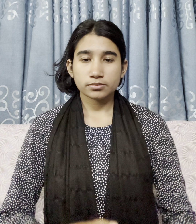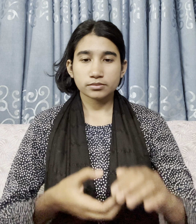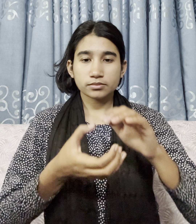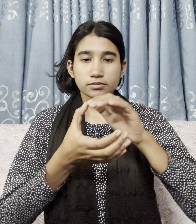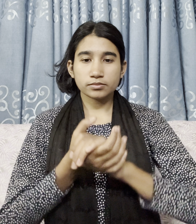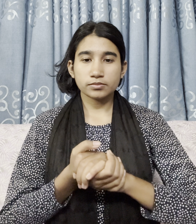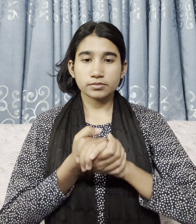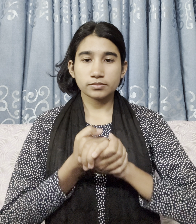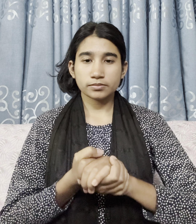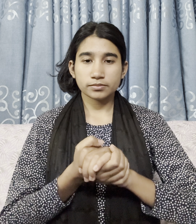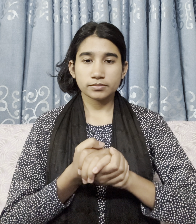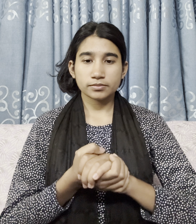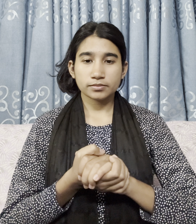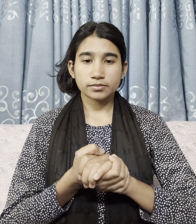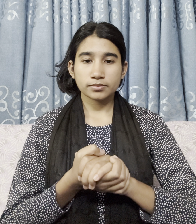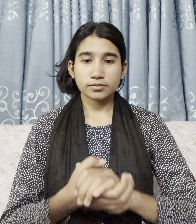বন্ধু